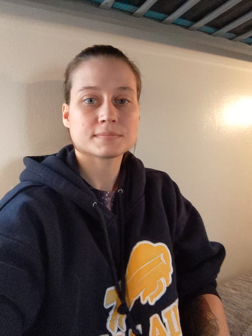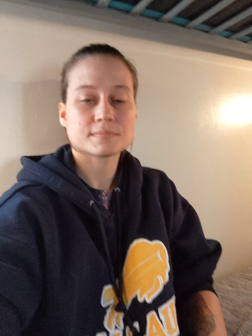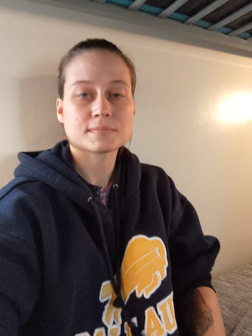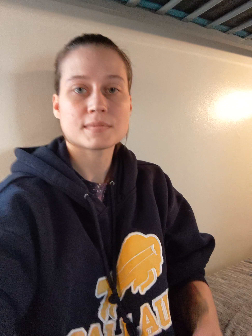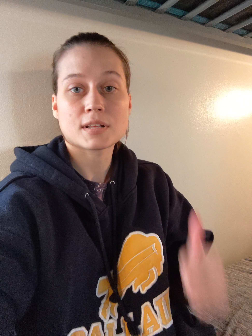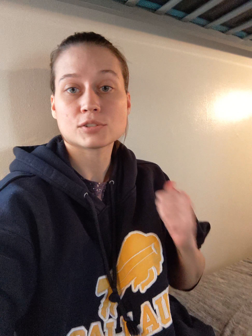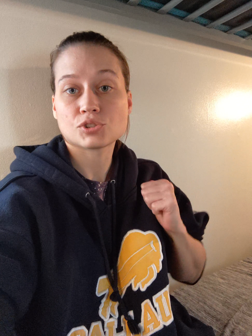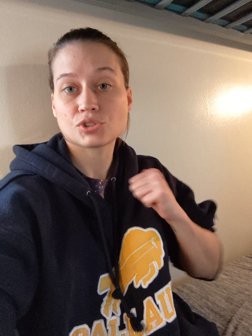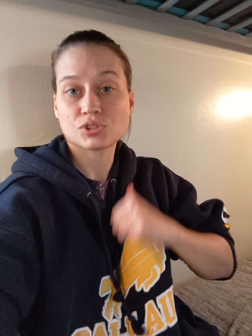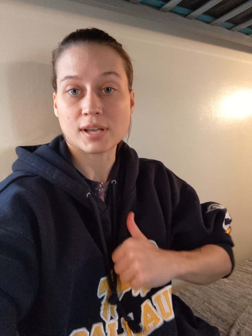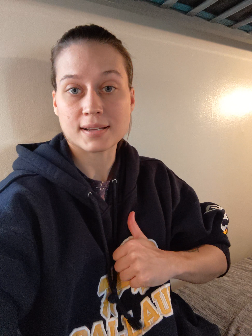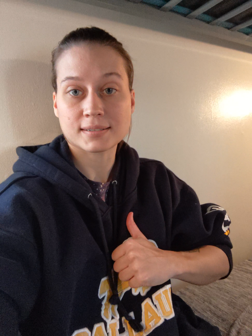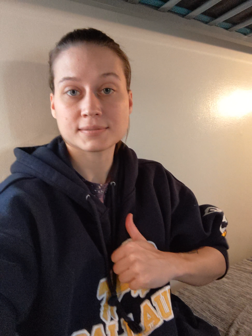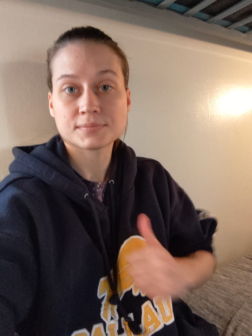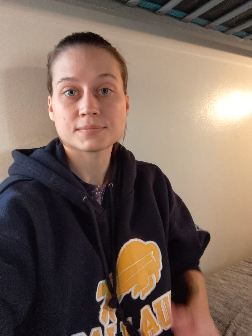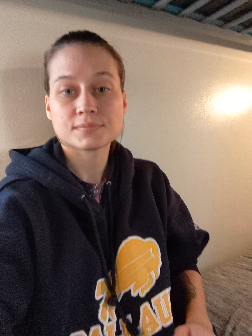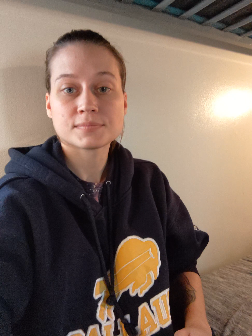jacket